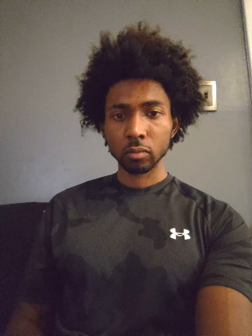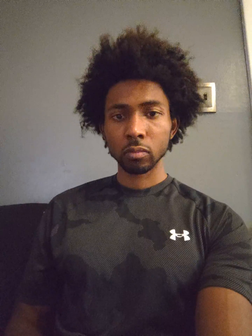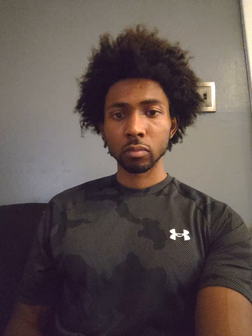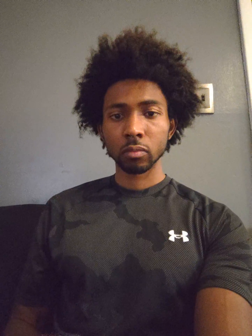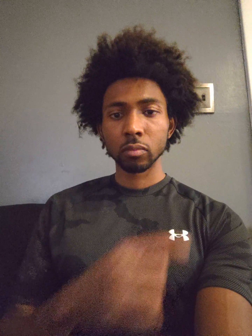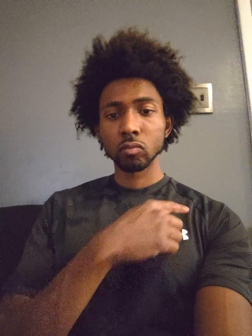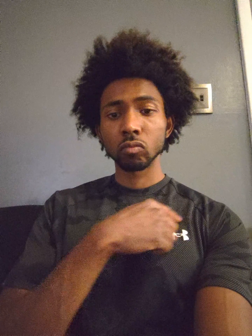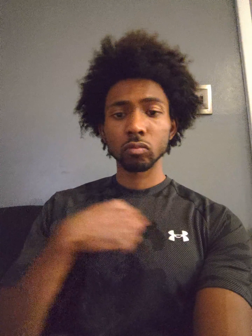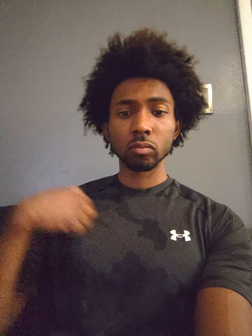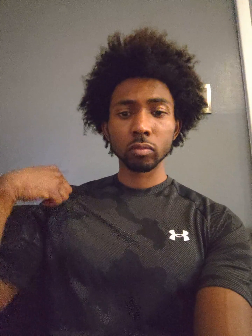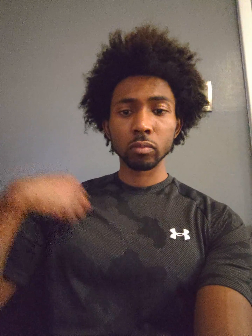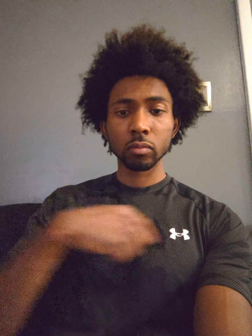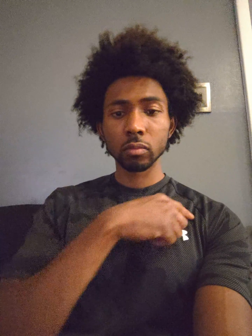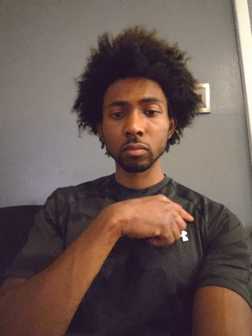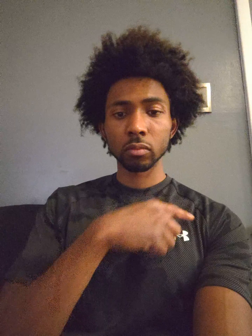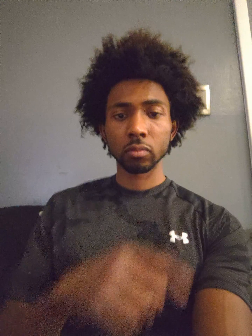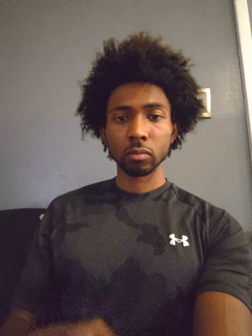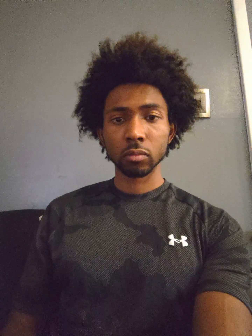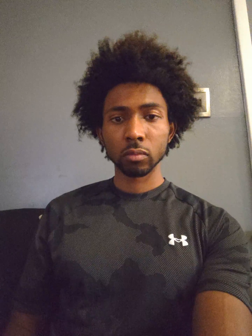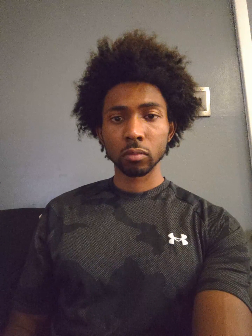bib